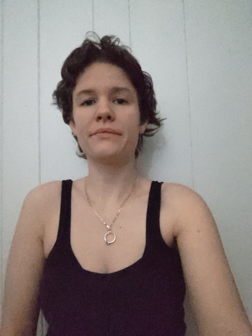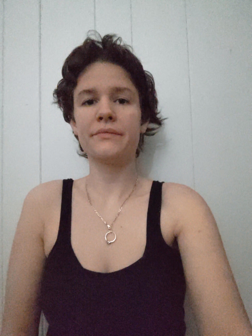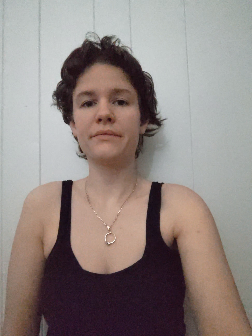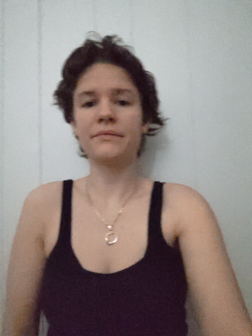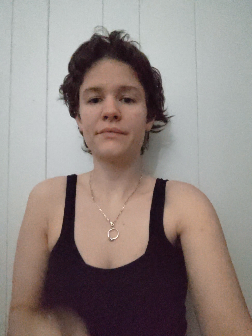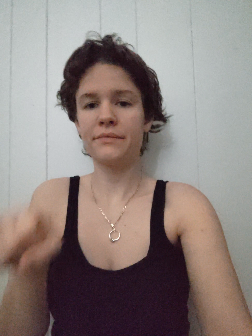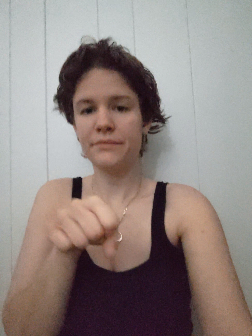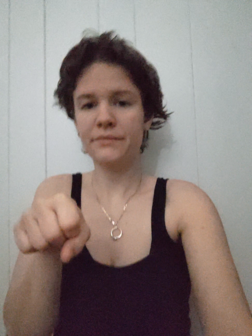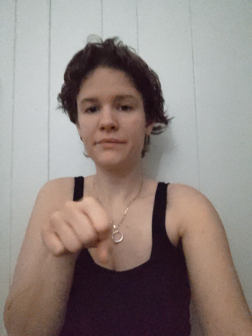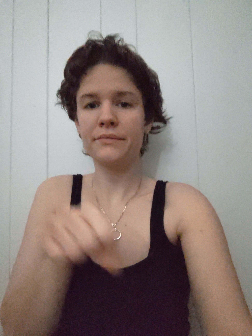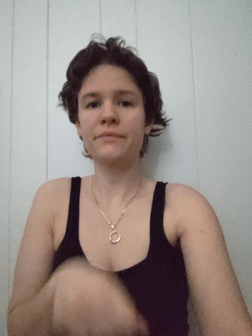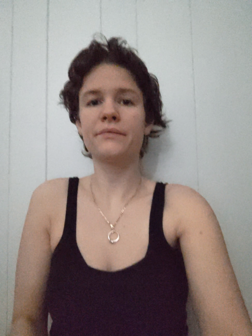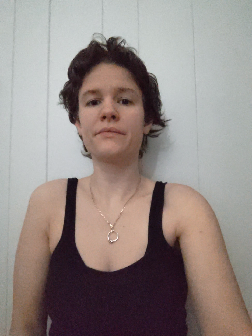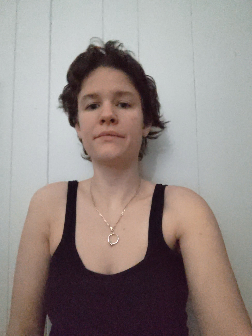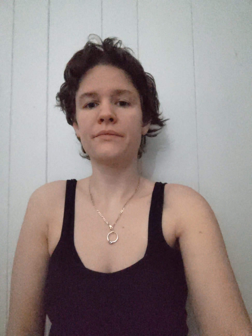shoe